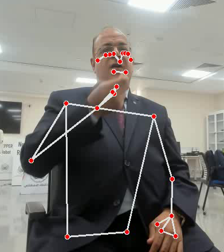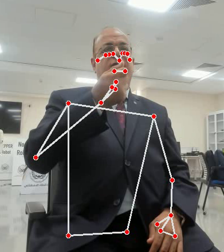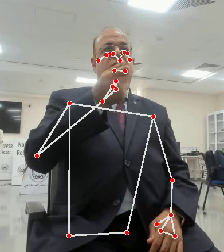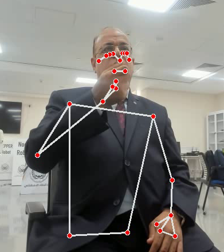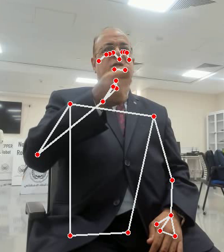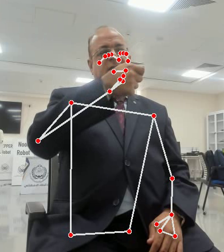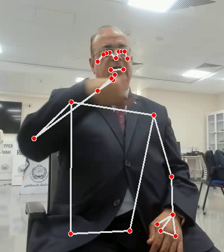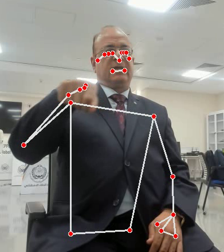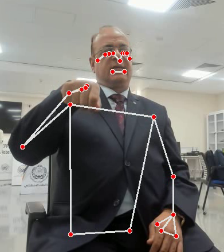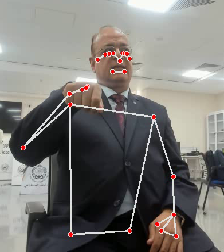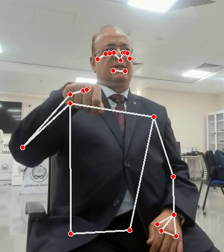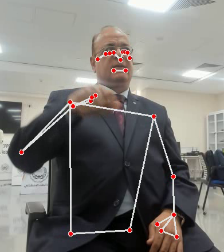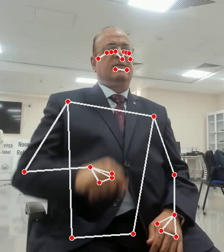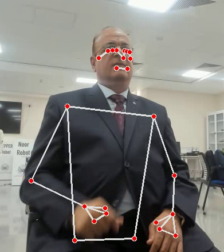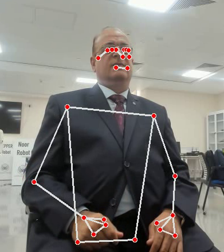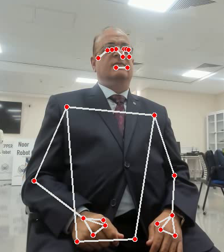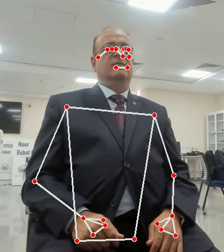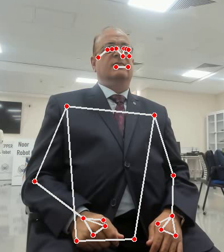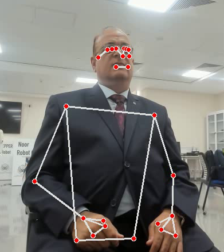flos